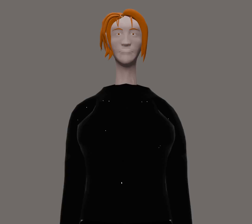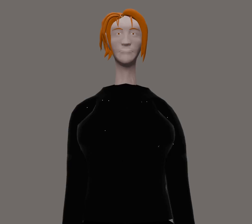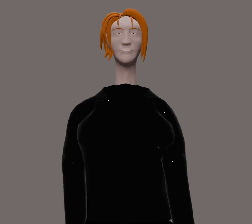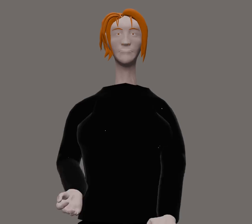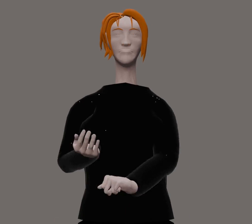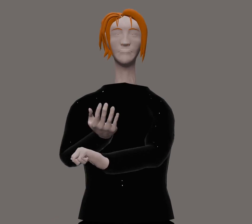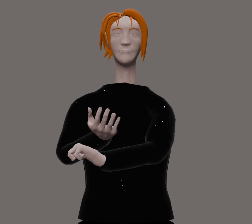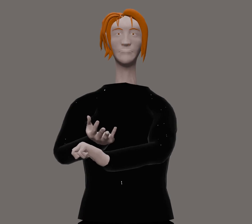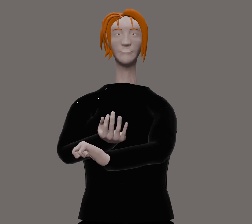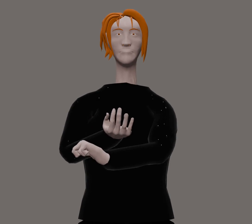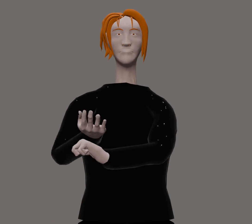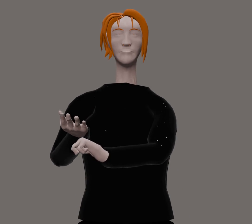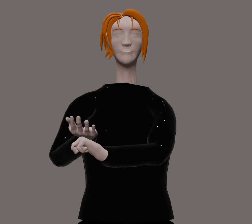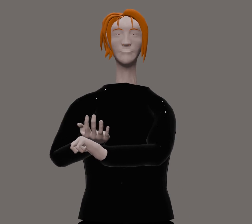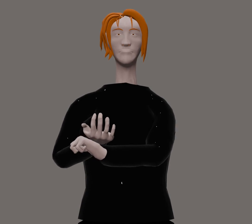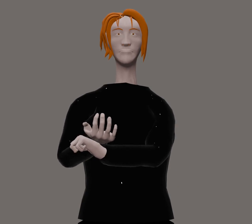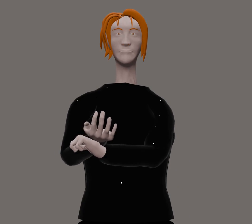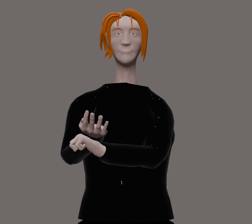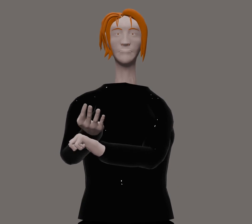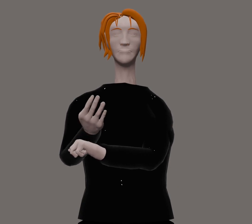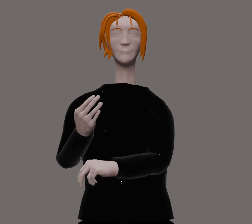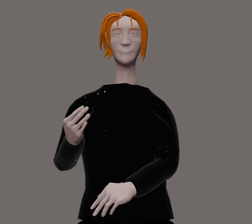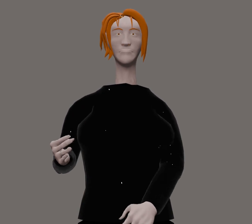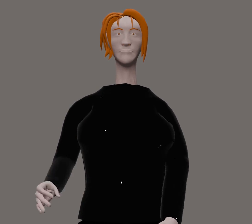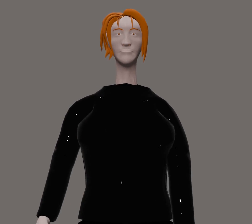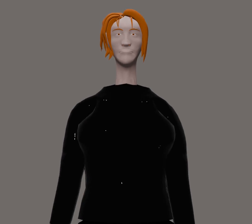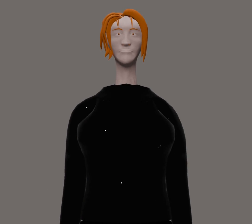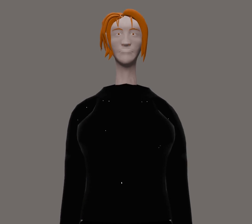Beg